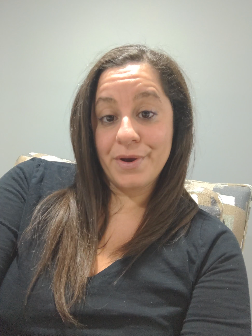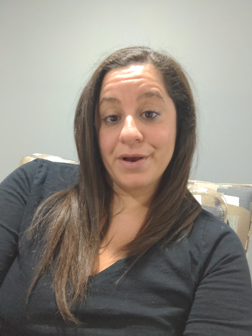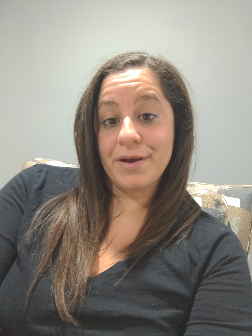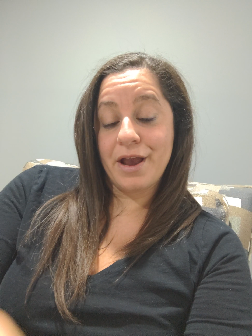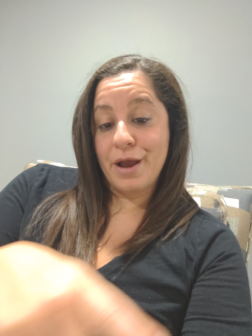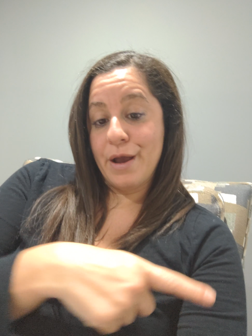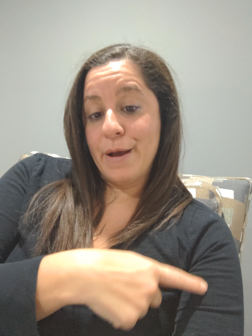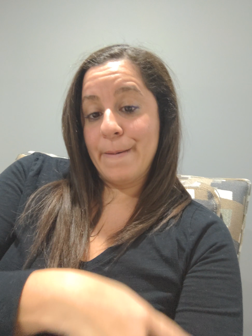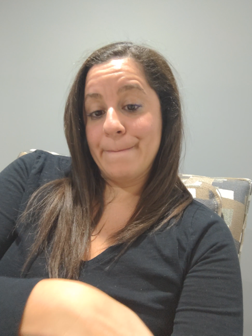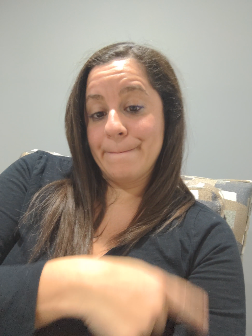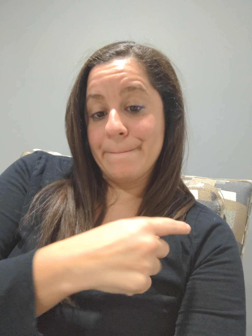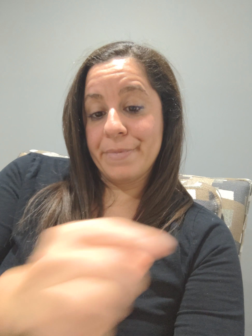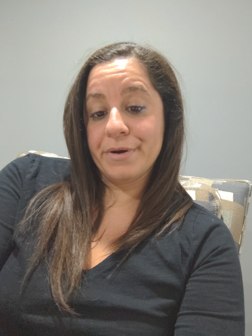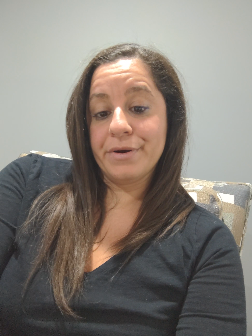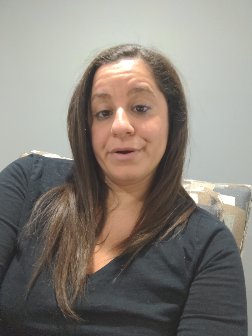arm